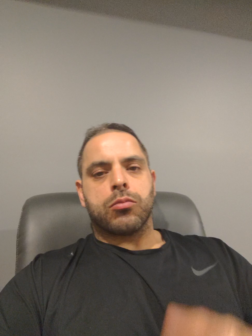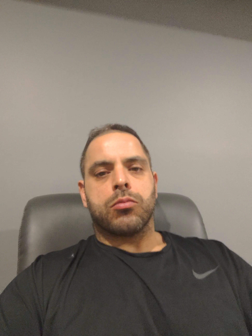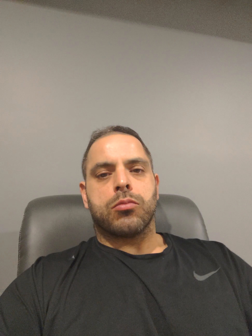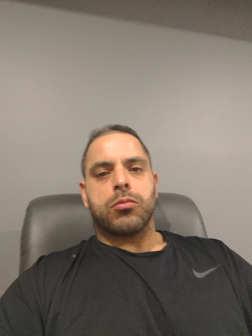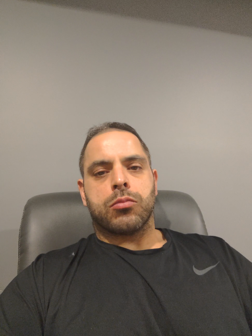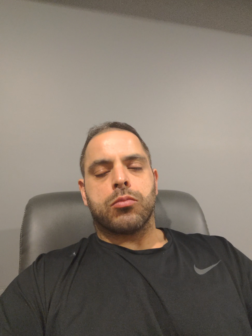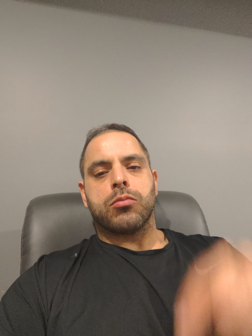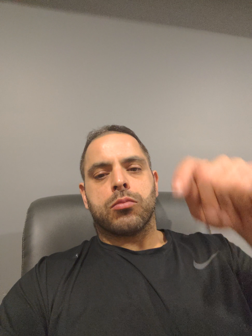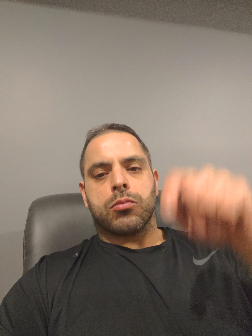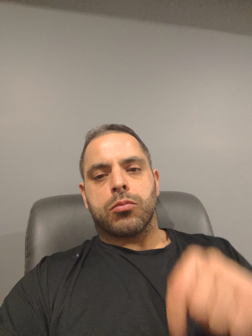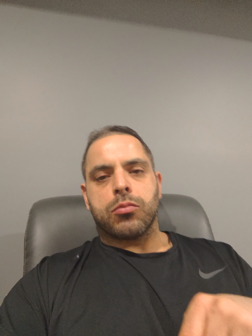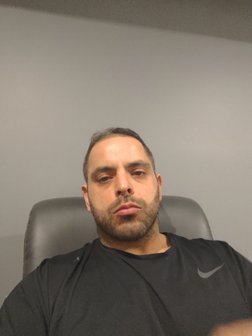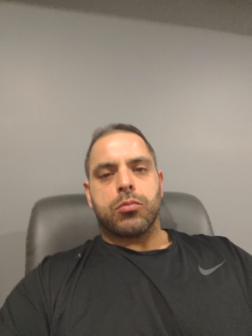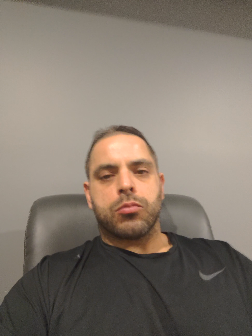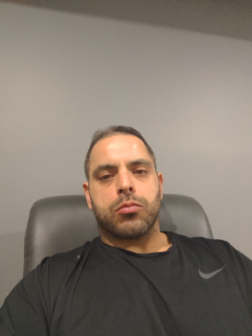down